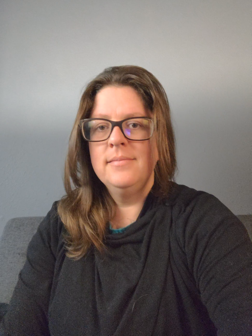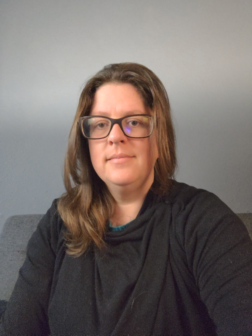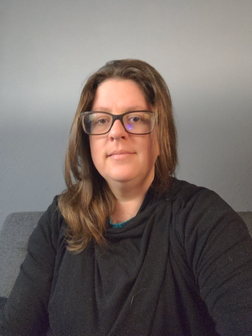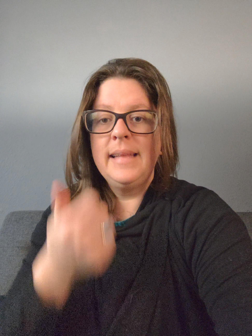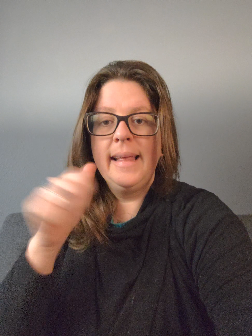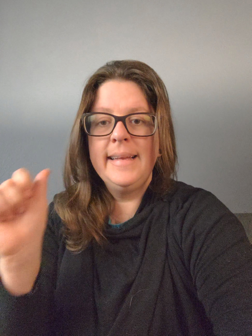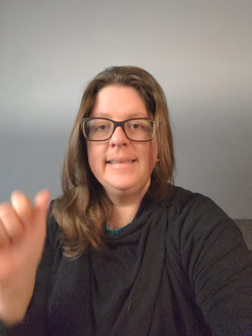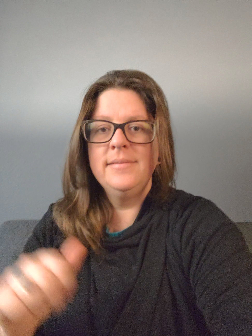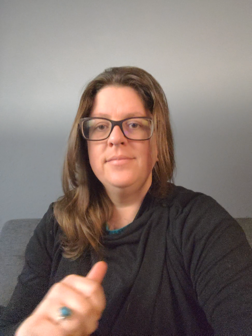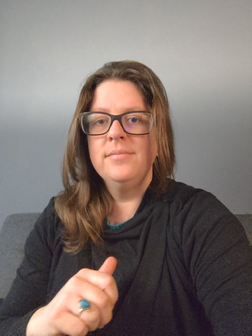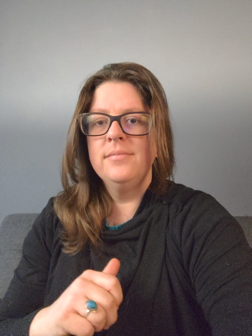any